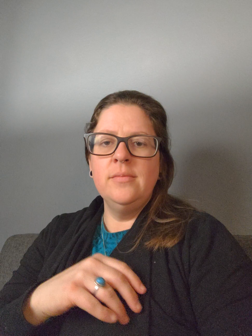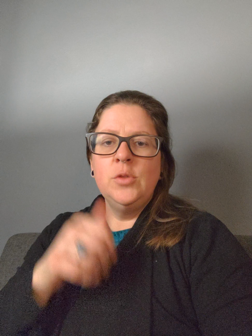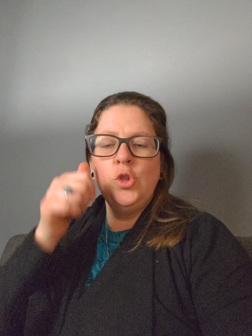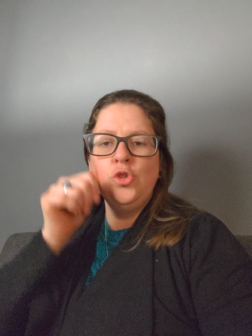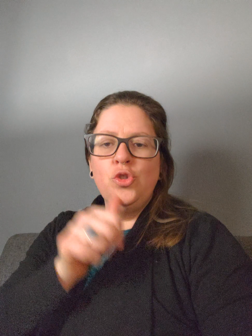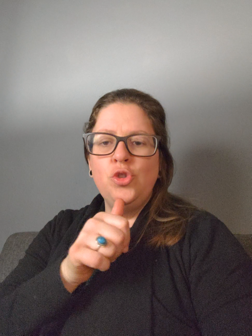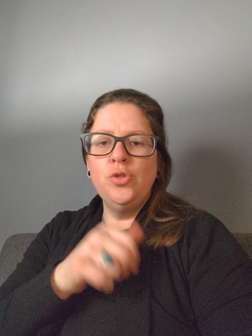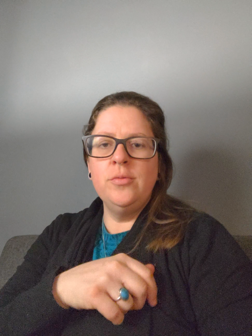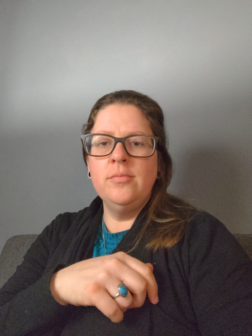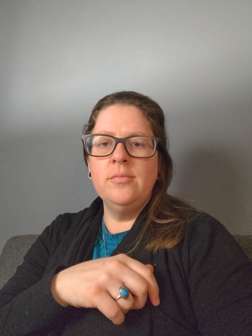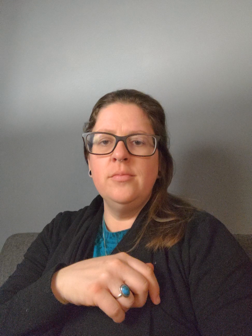girl